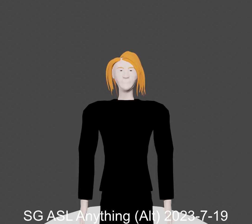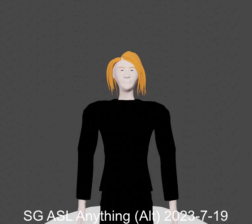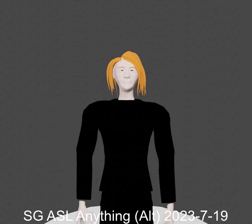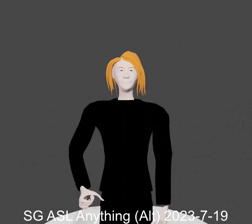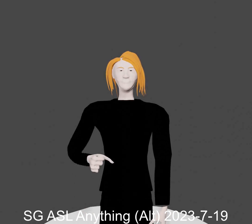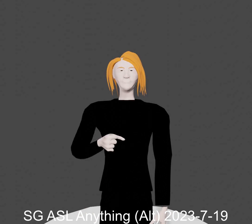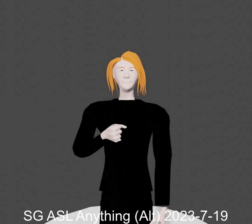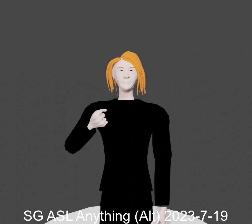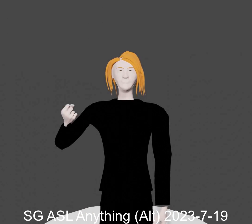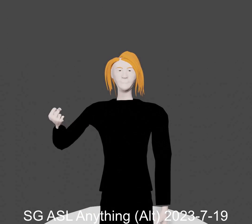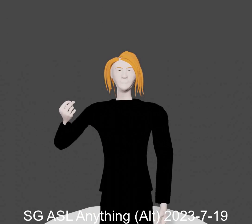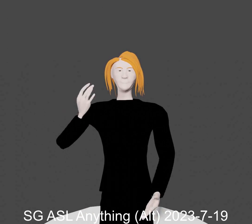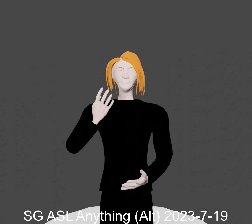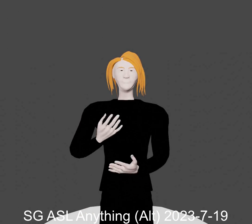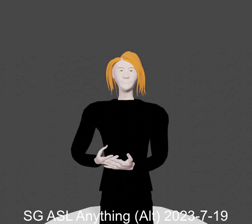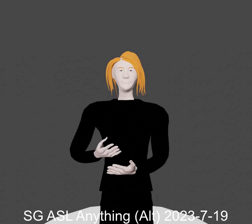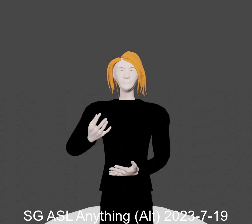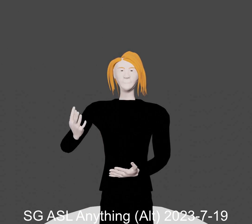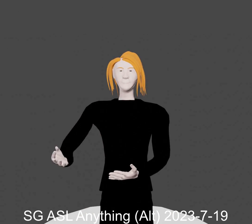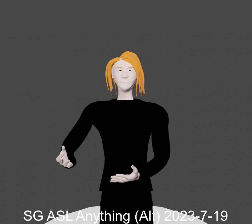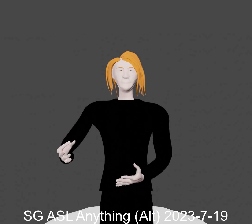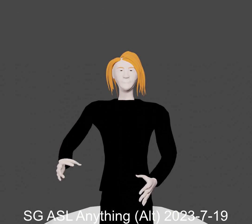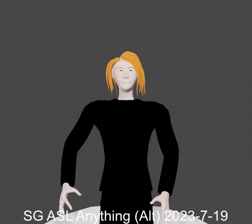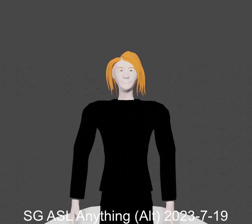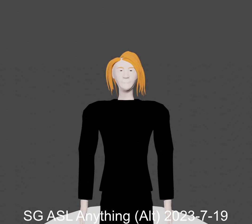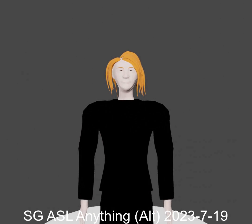Anything